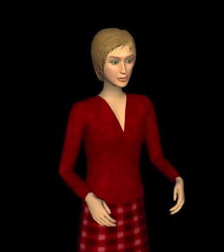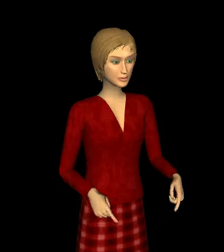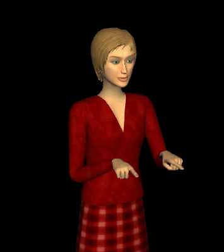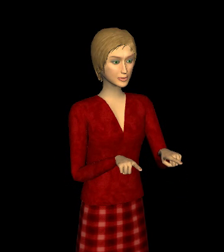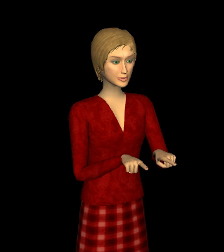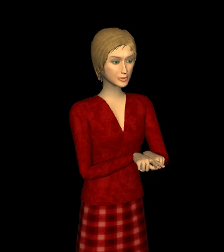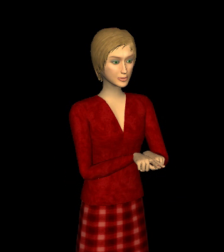نفس